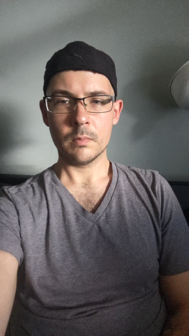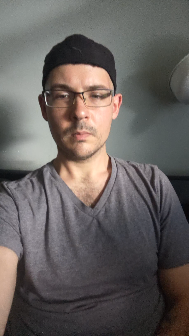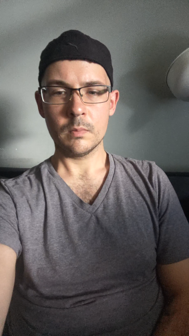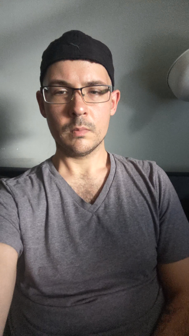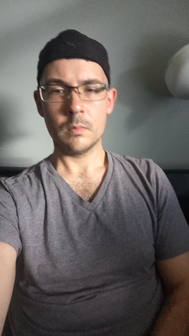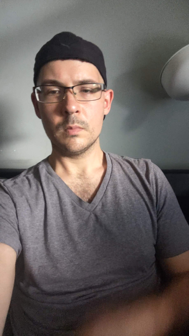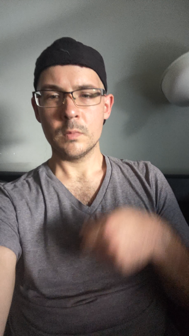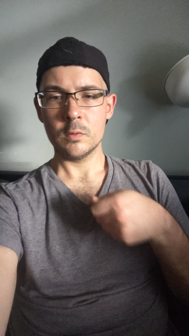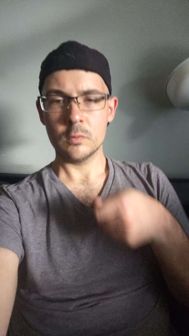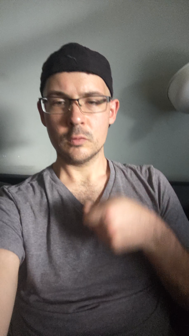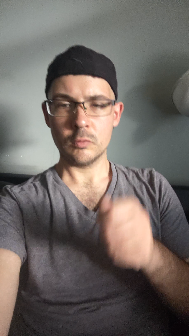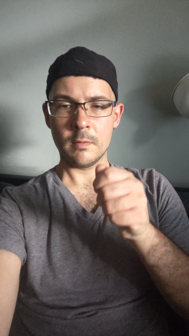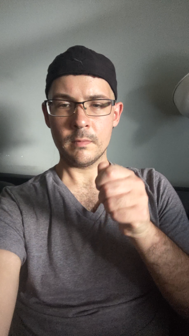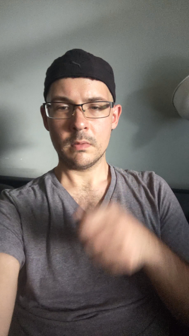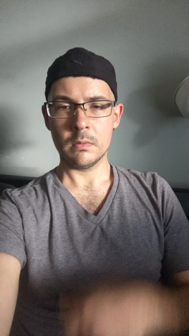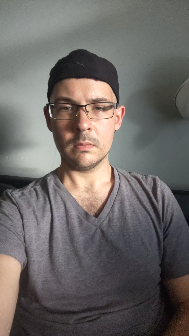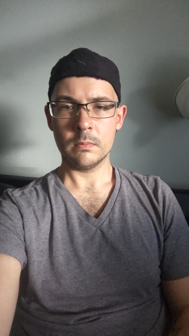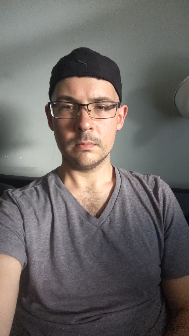shovel